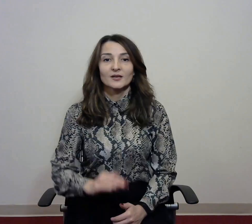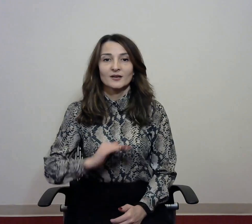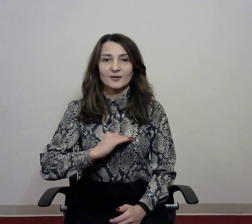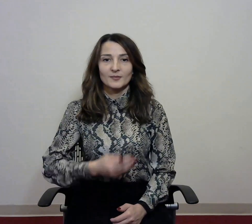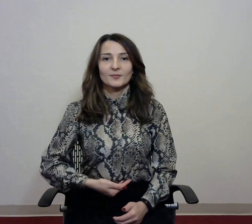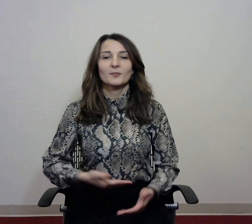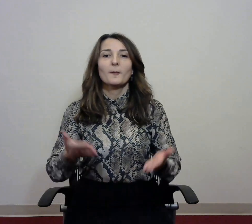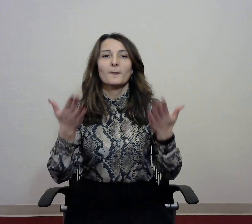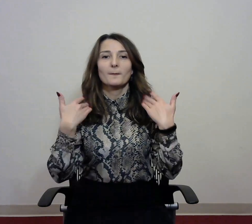bağ